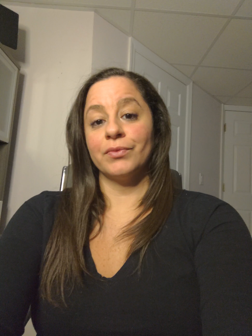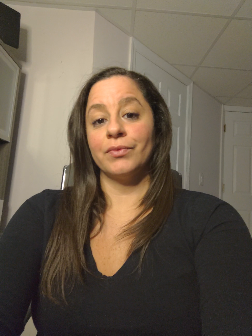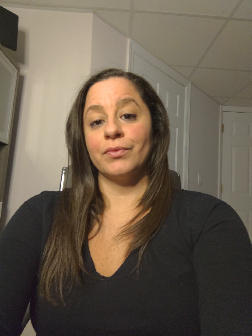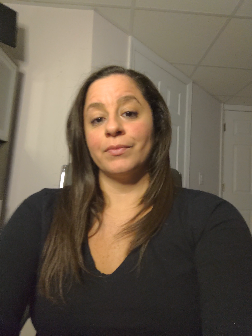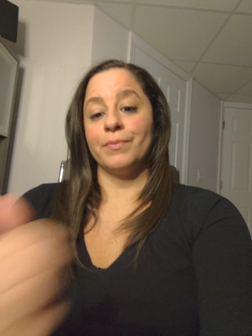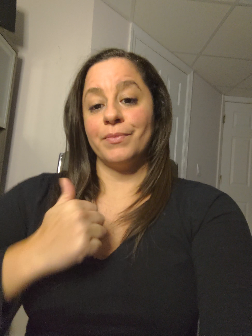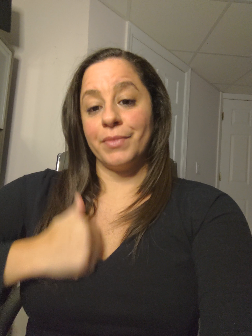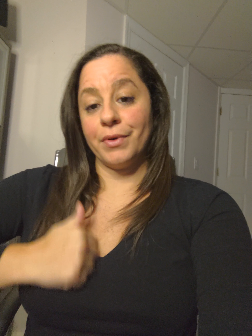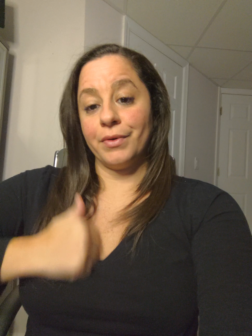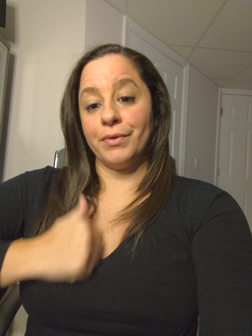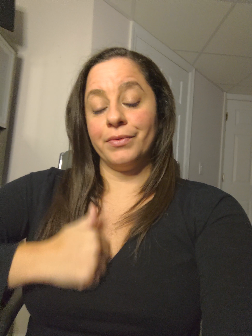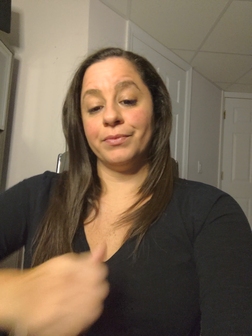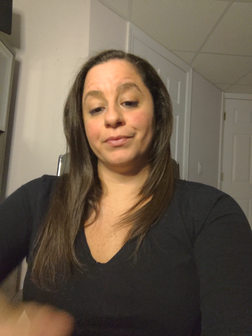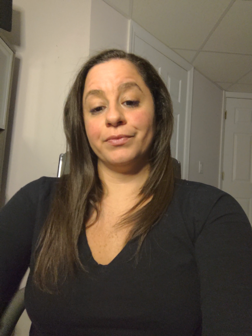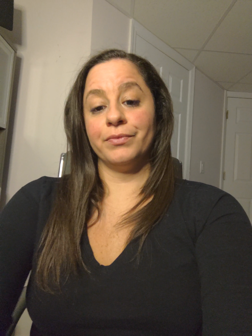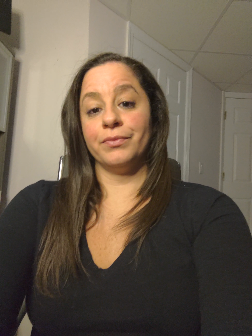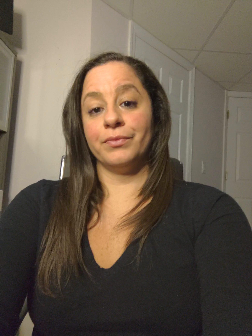bath